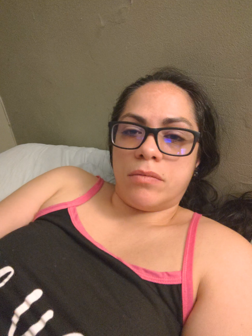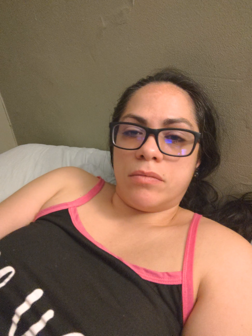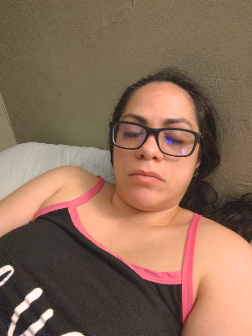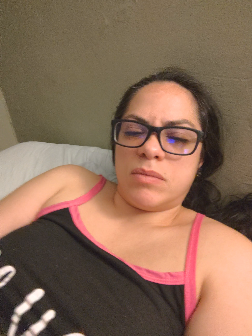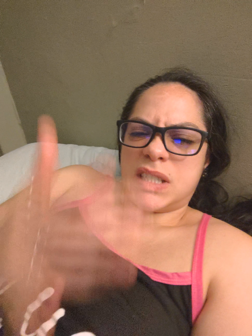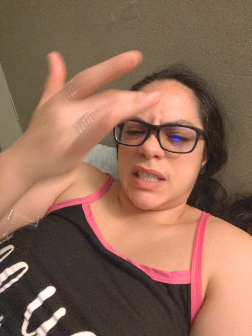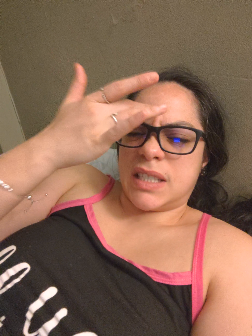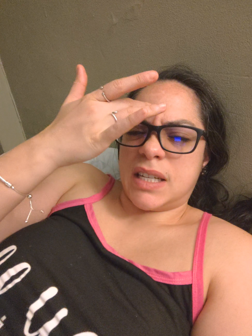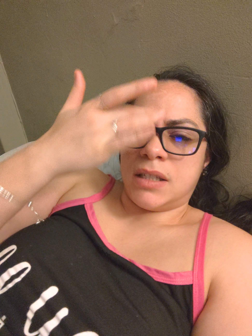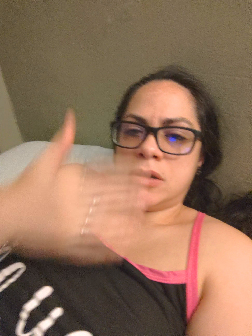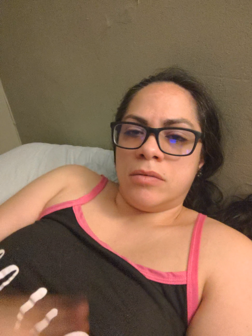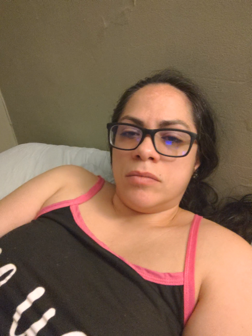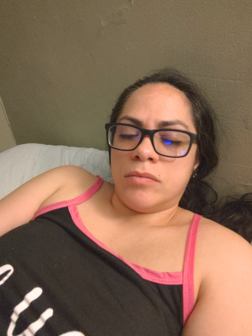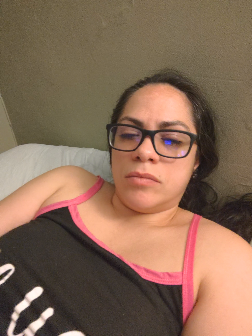sick